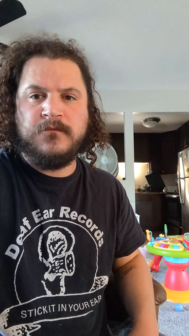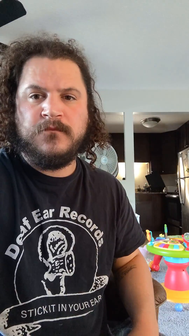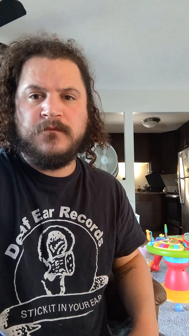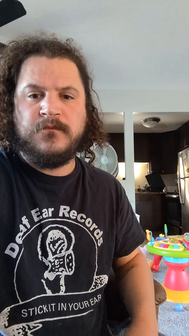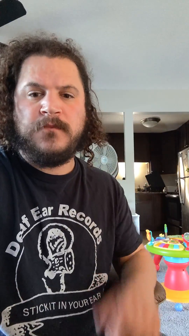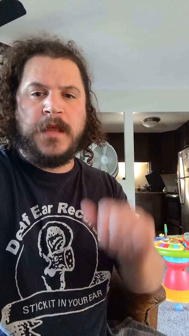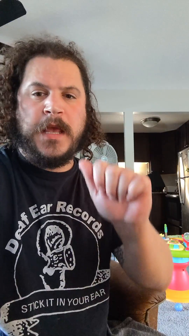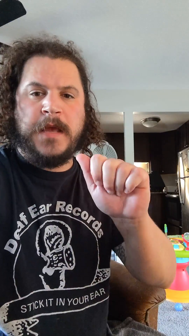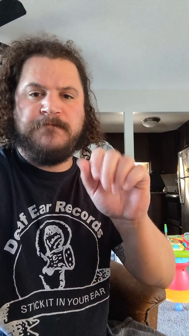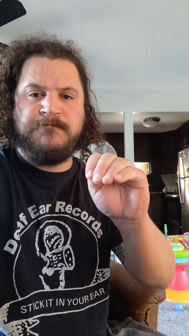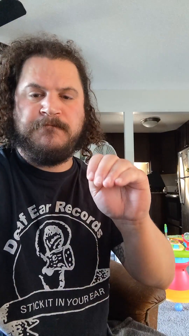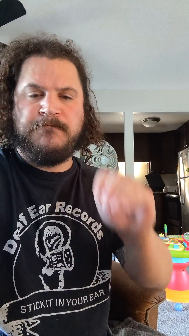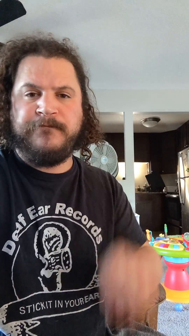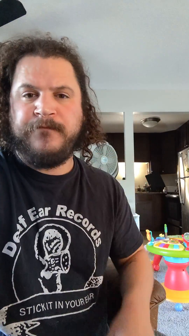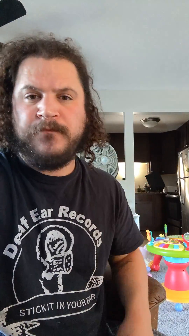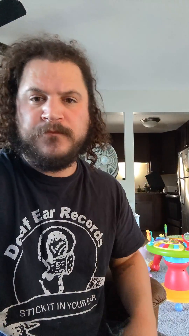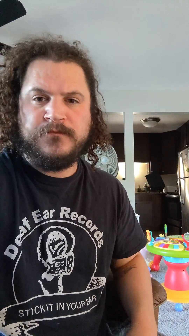am